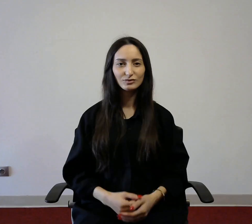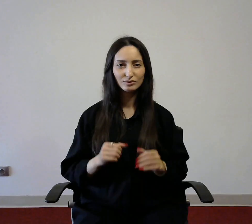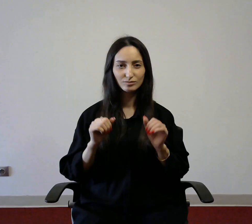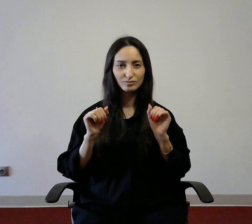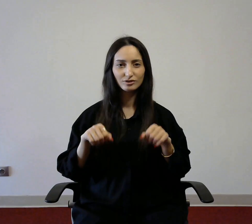olar